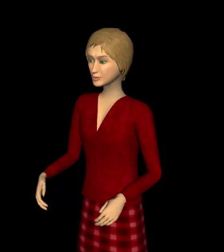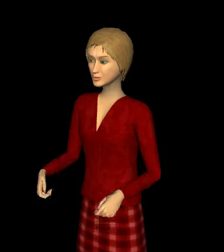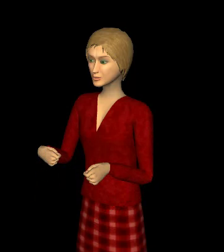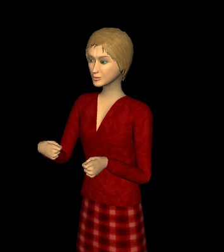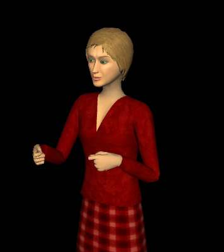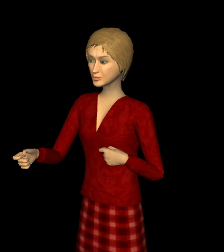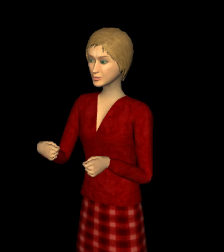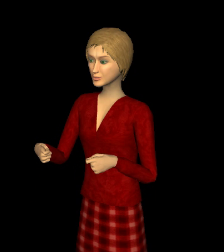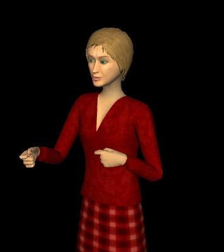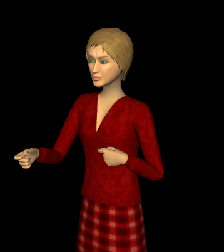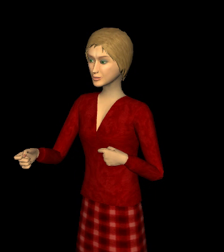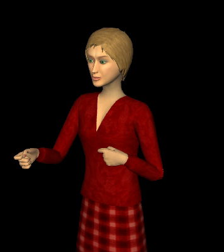تجارة